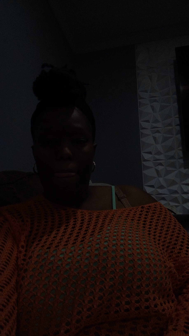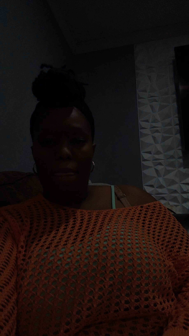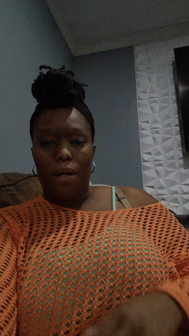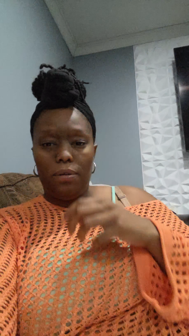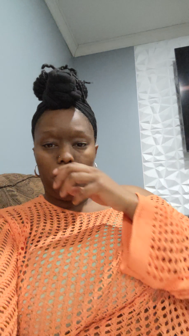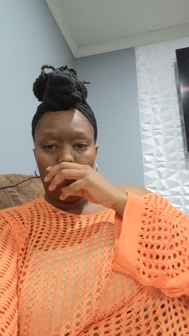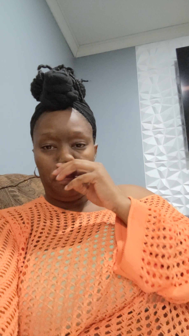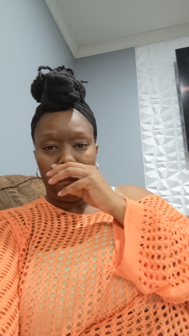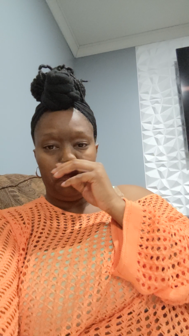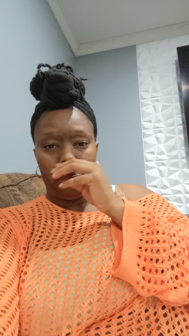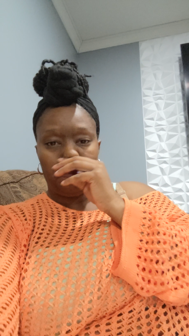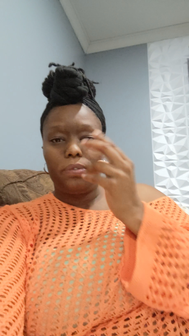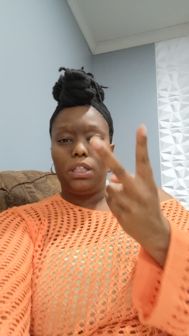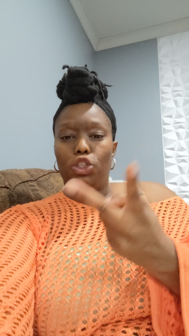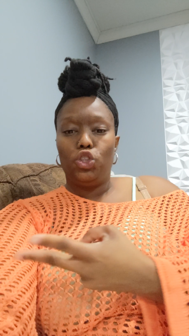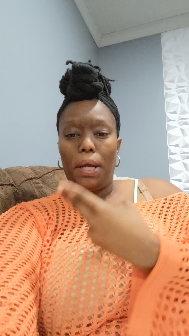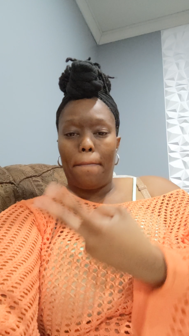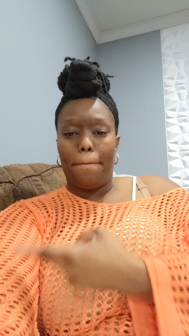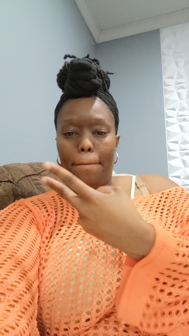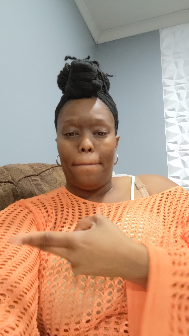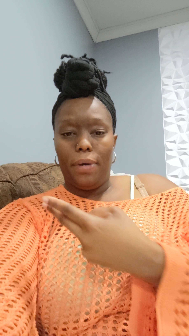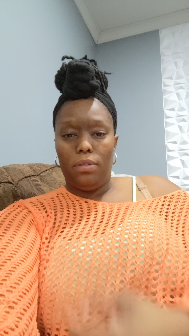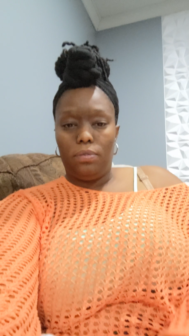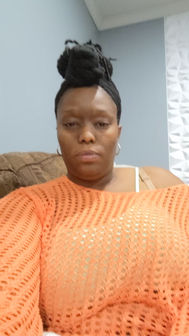sheep